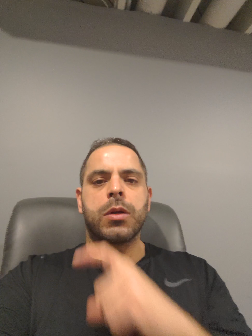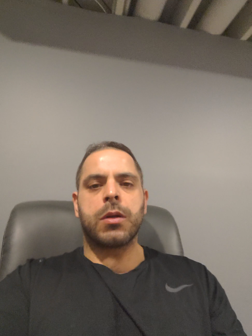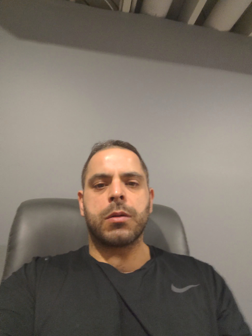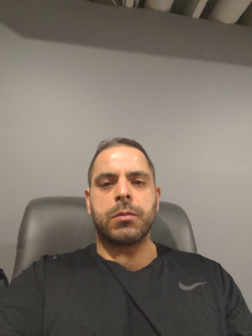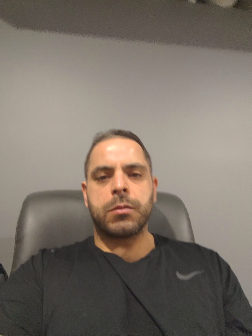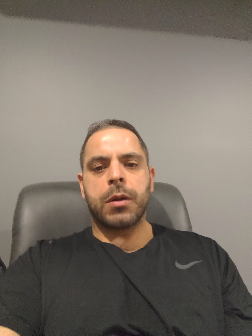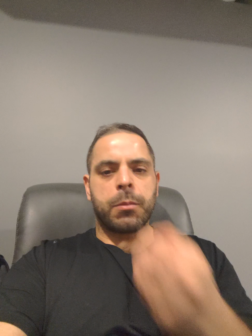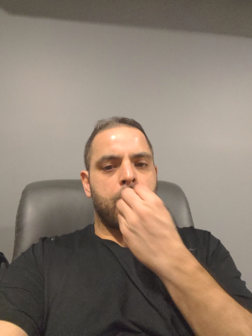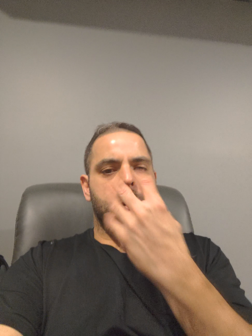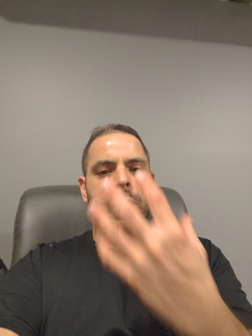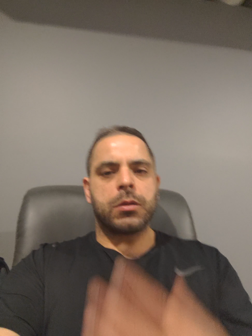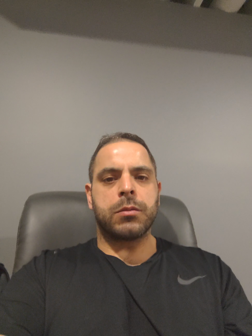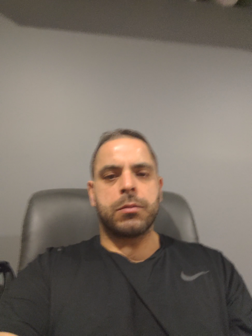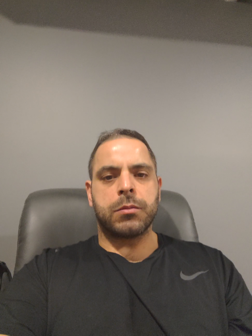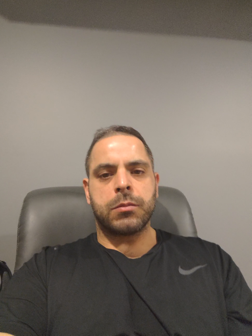blow